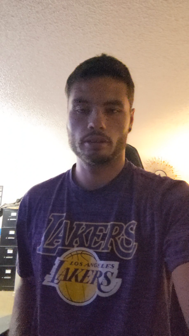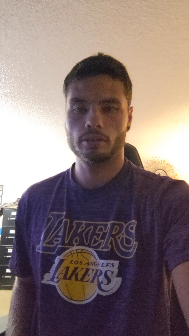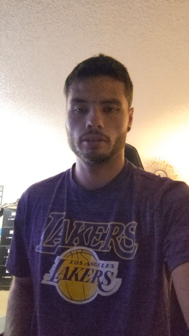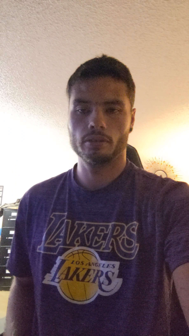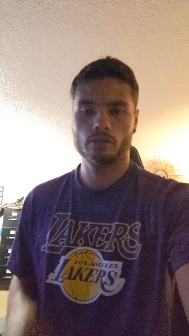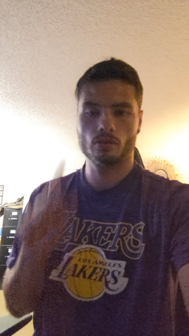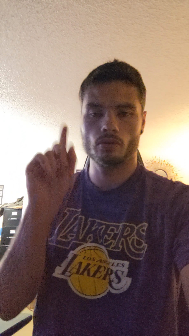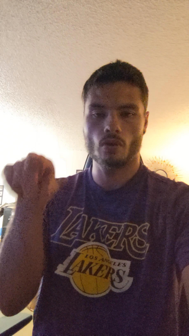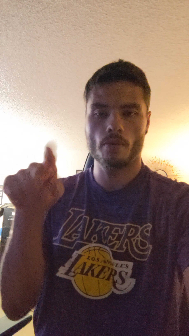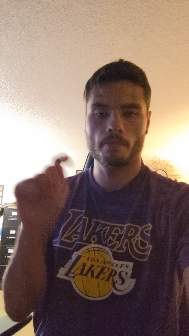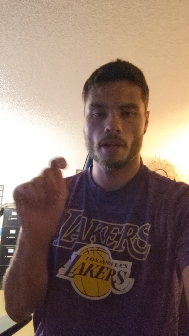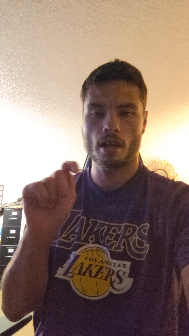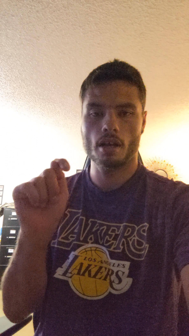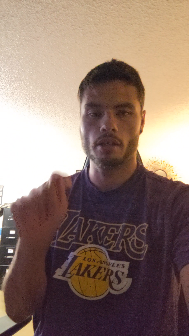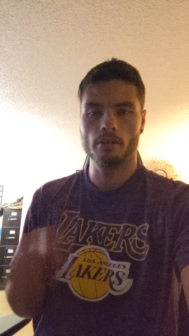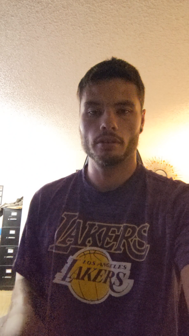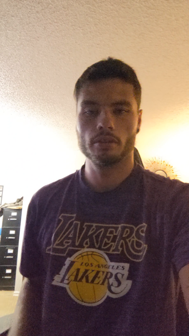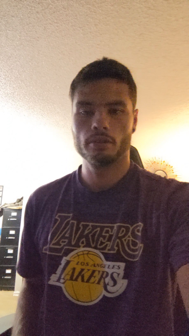go potty